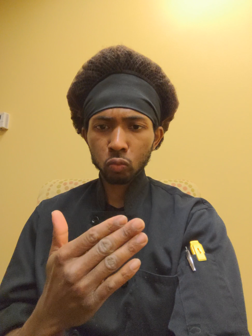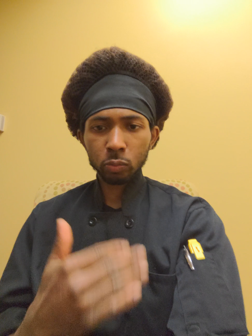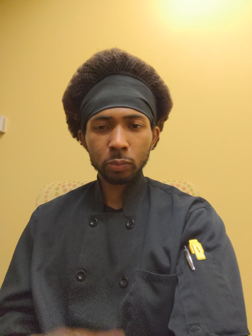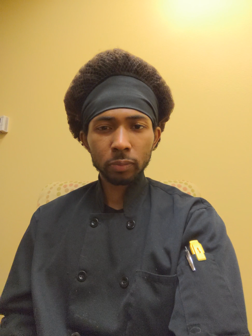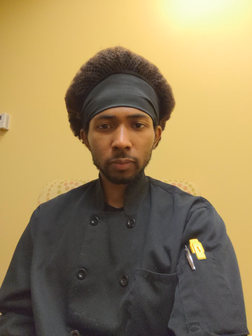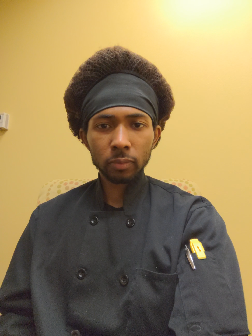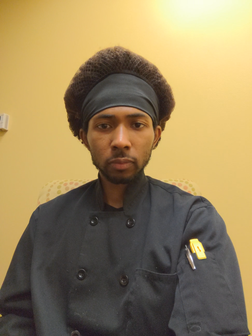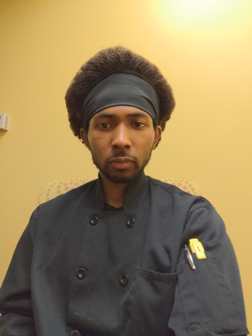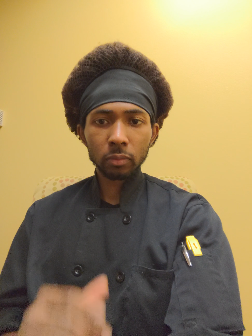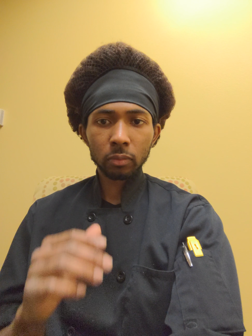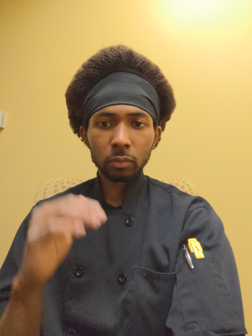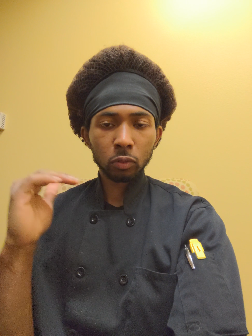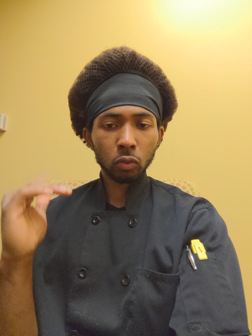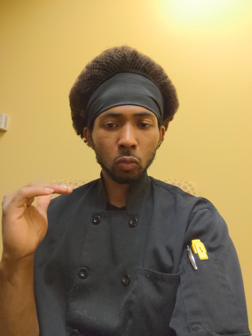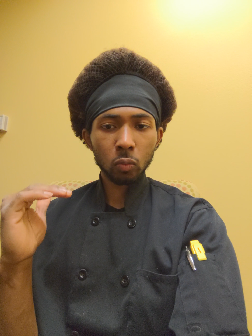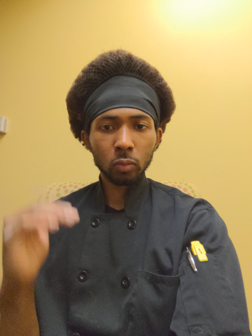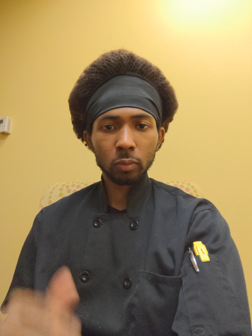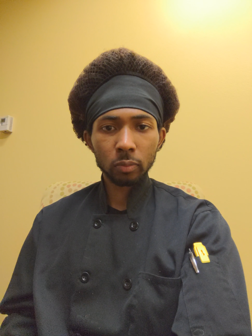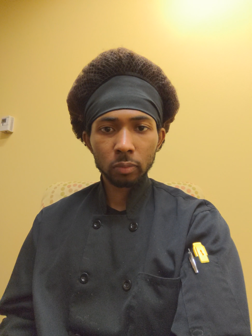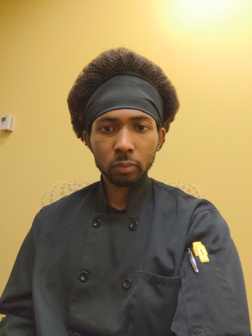little